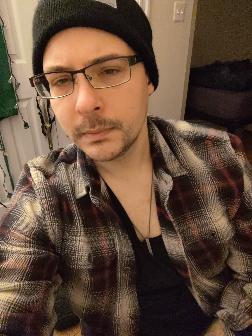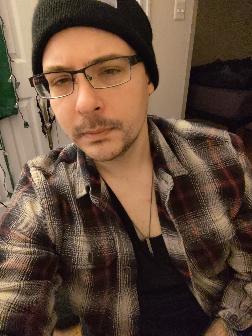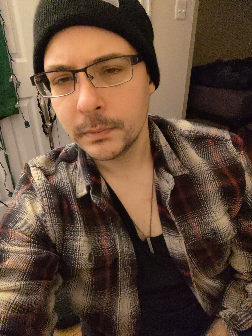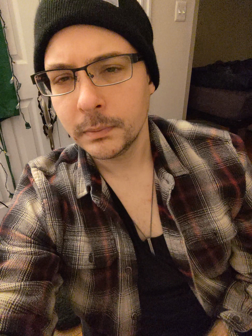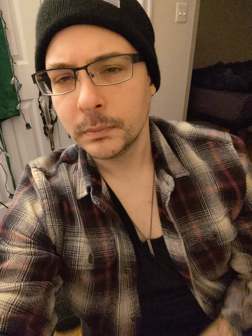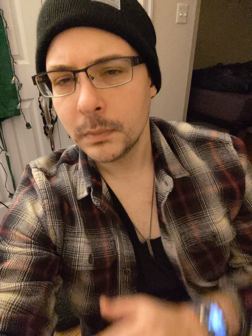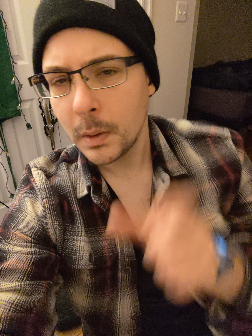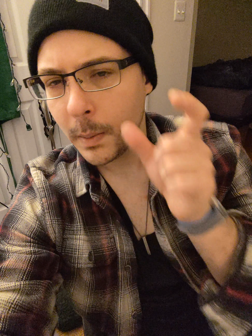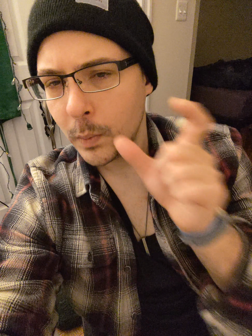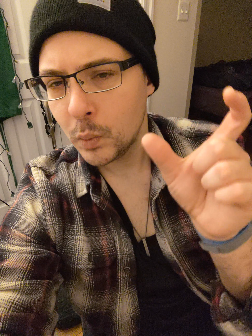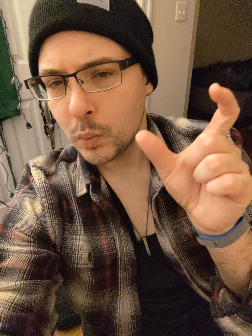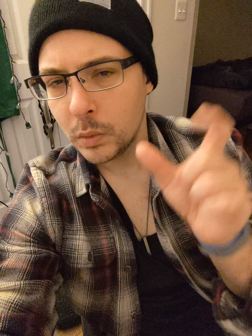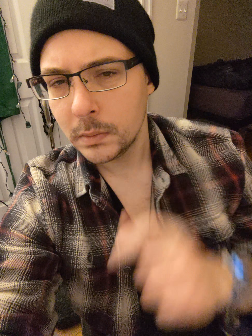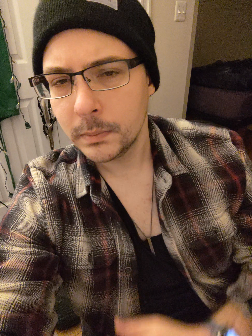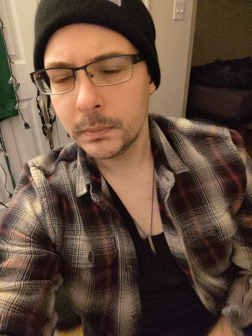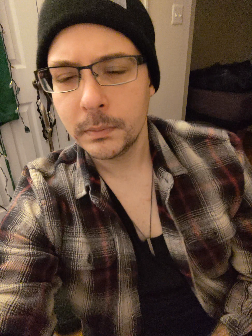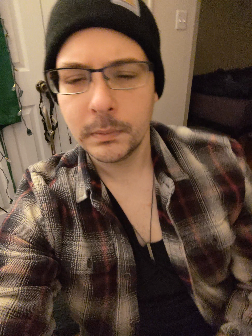moon